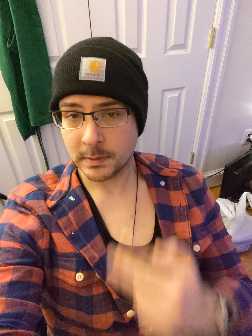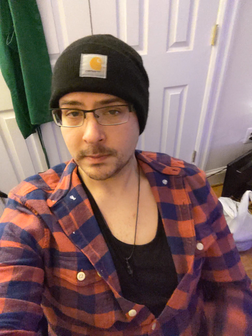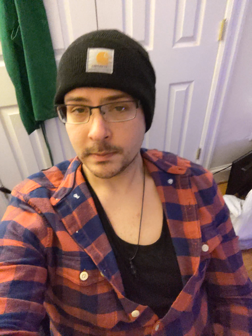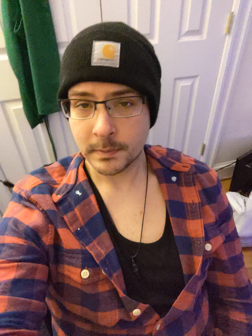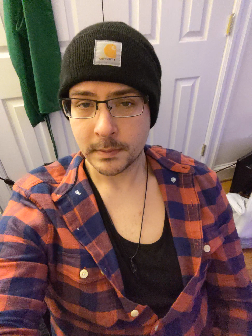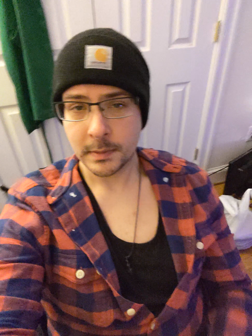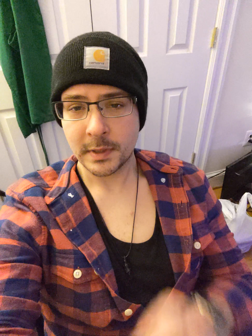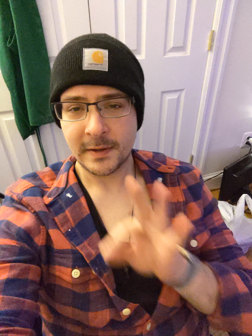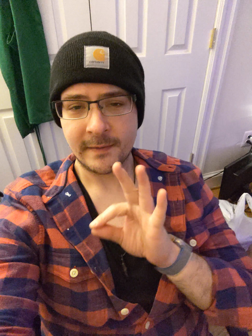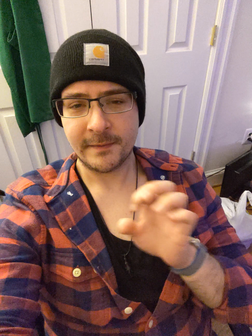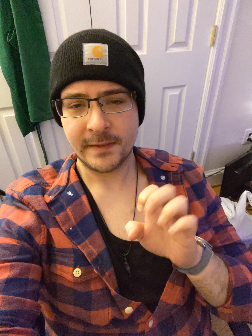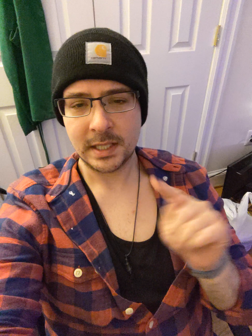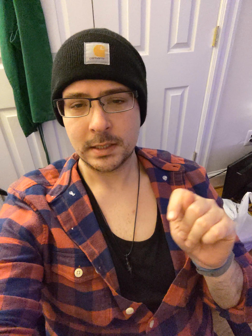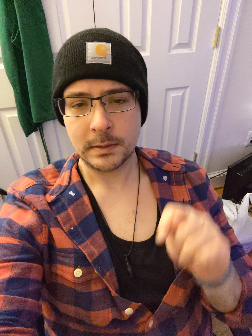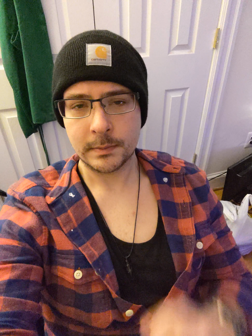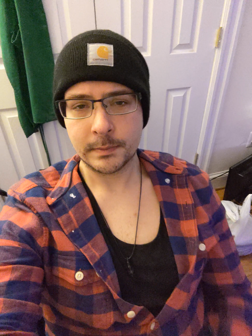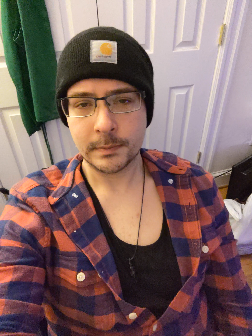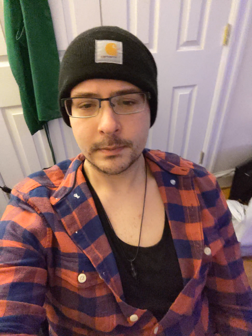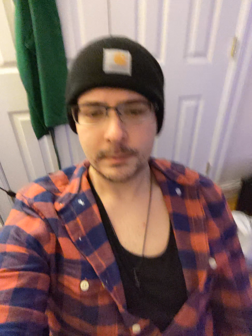feet